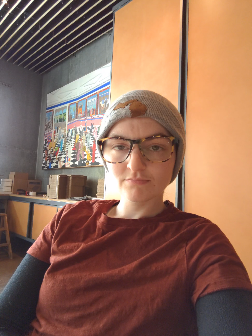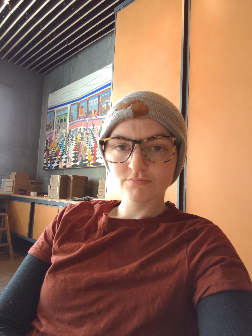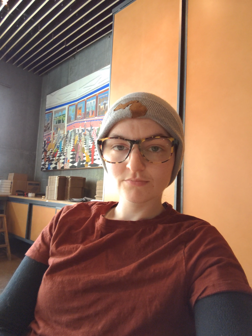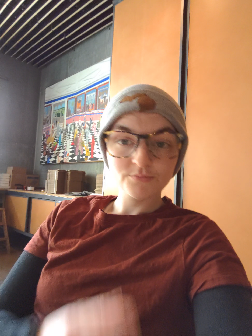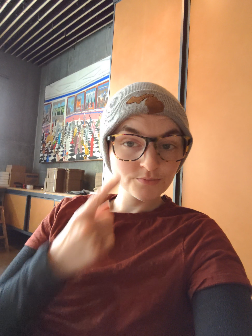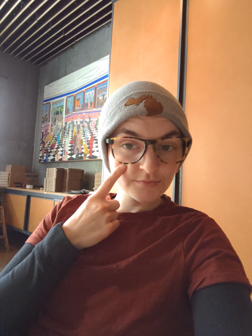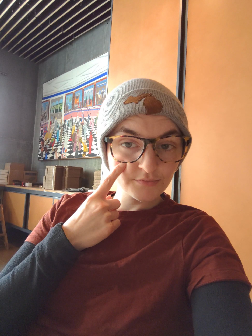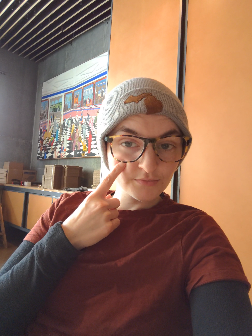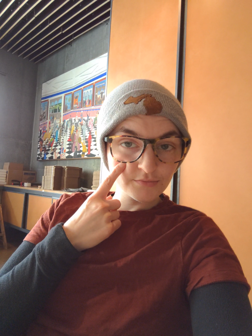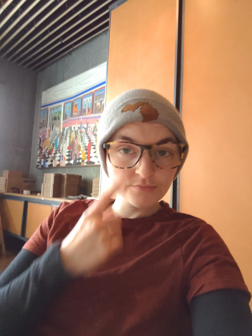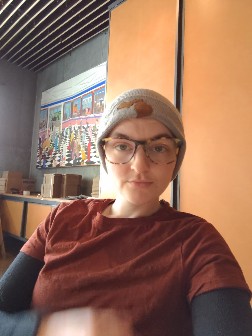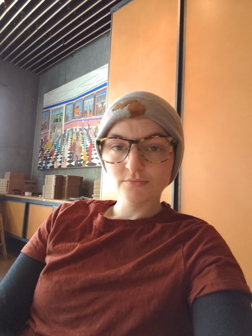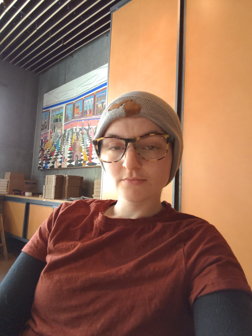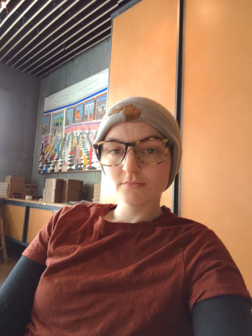eye